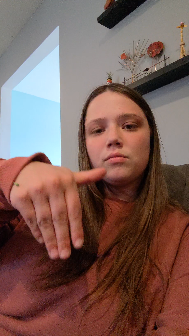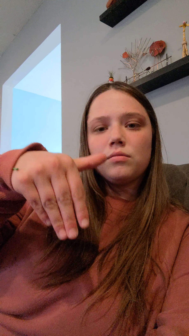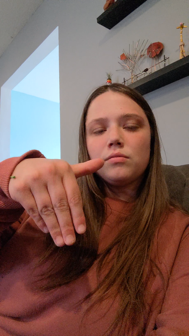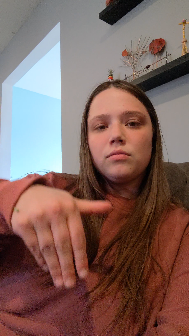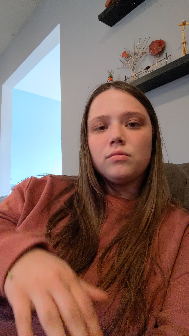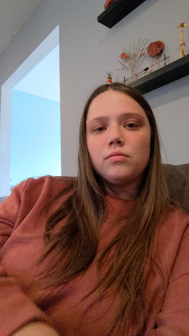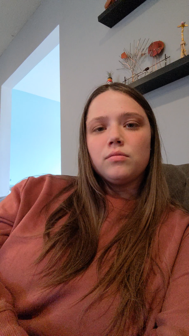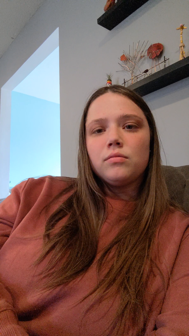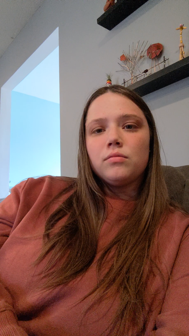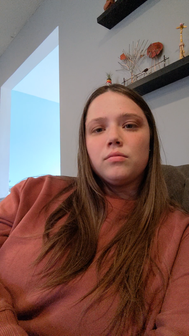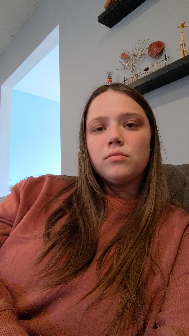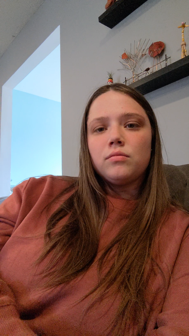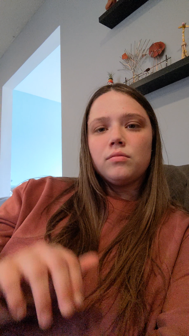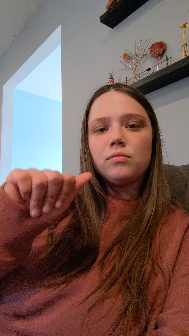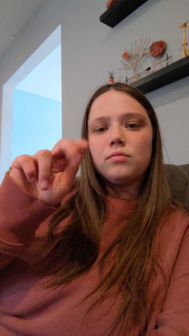an